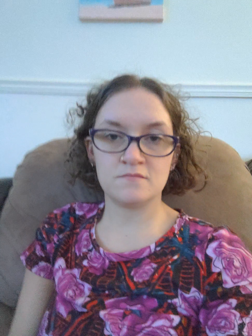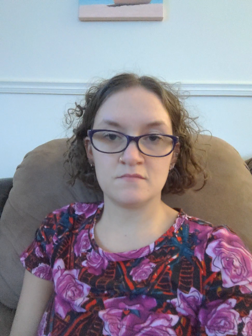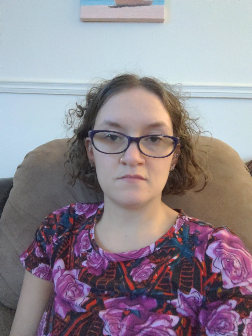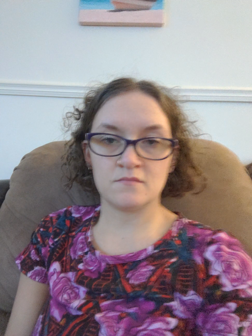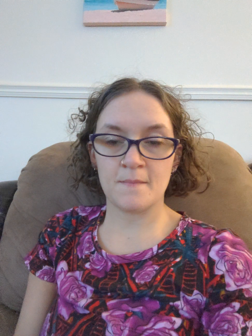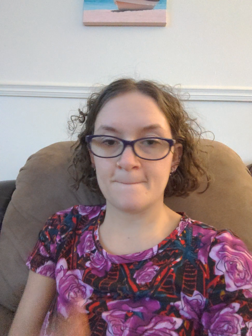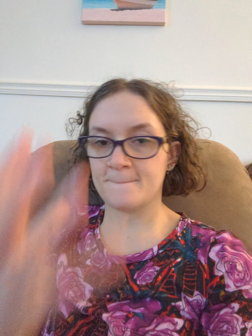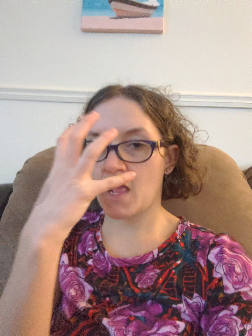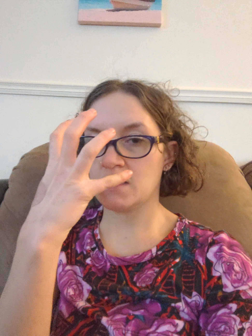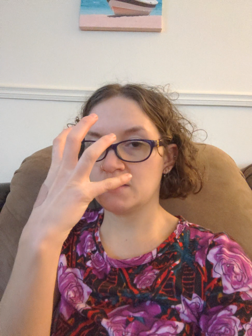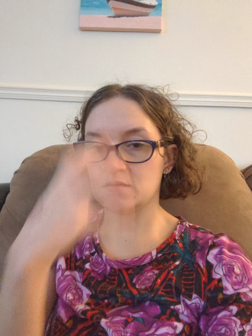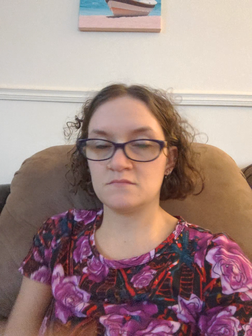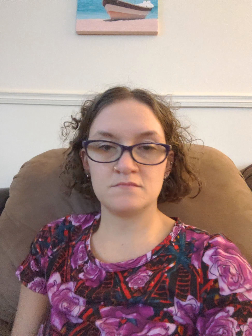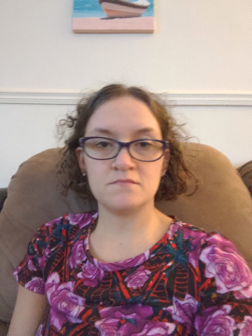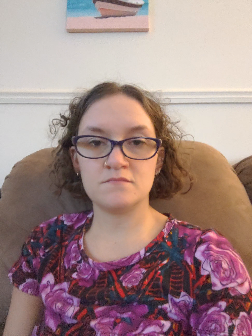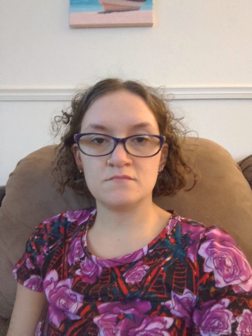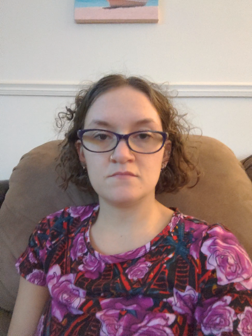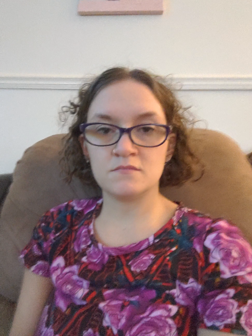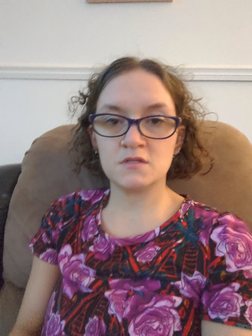mad